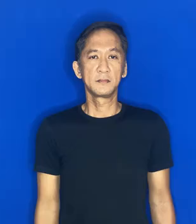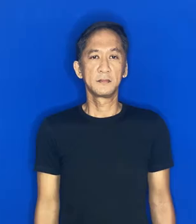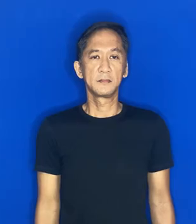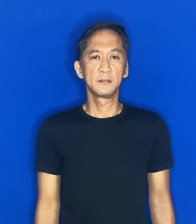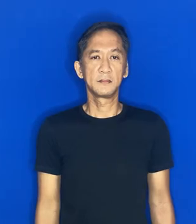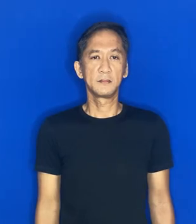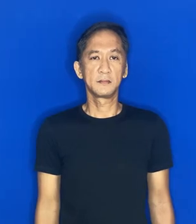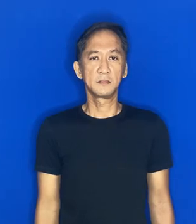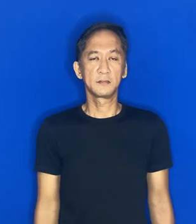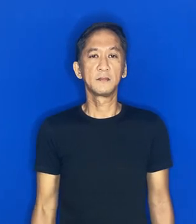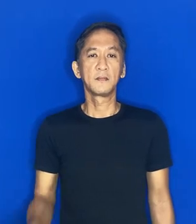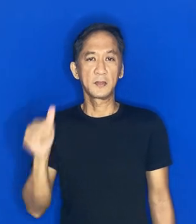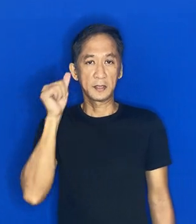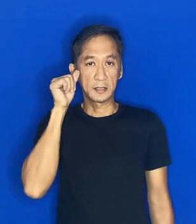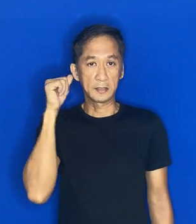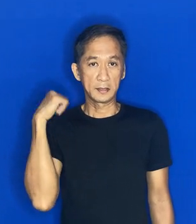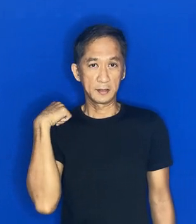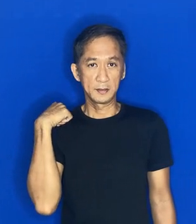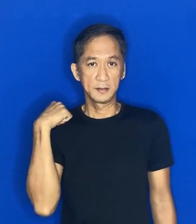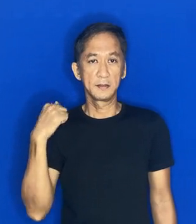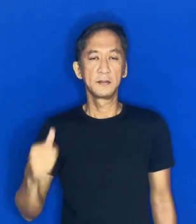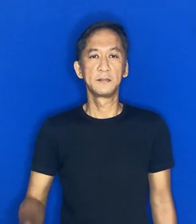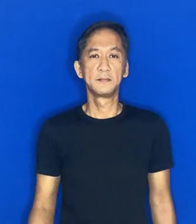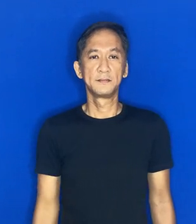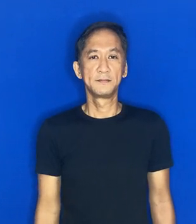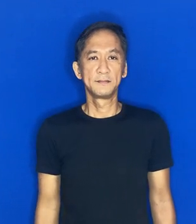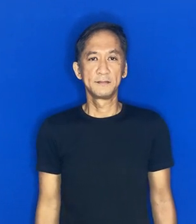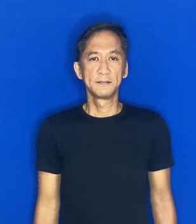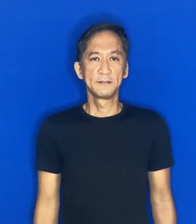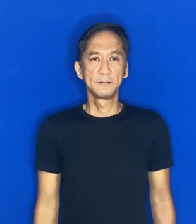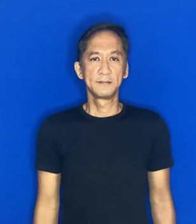yesterday